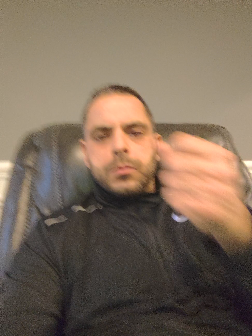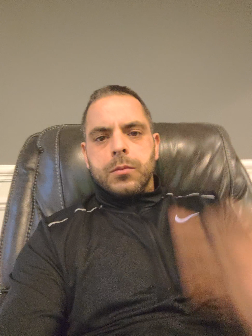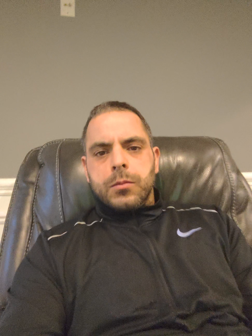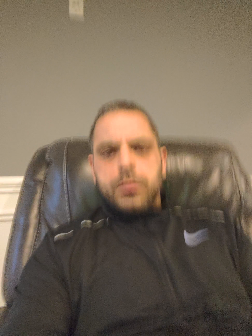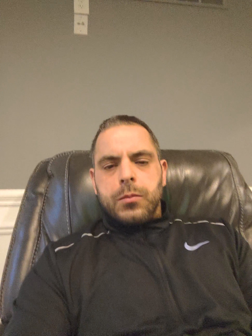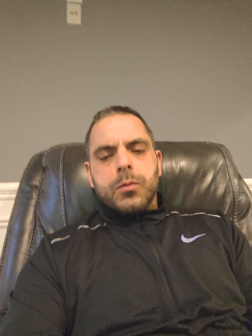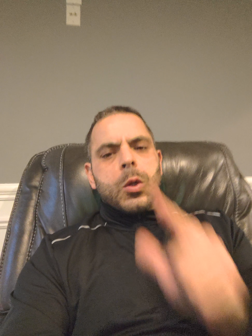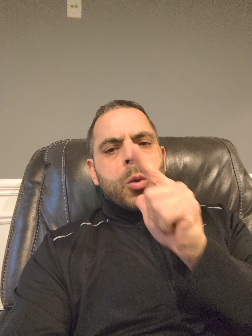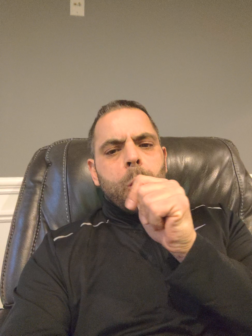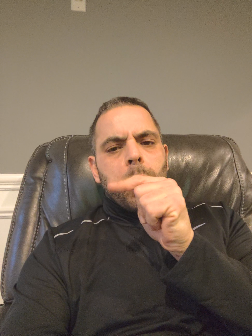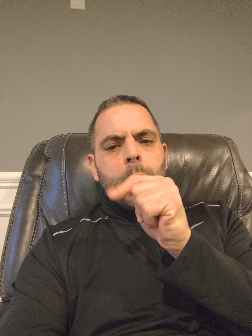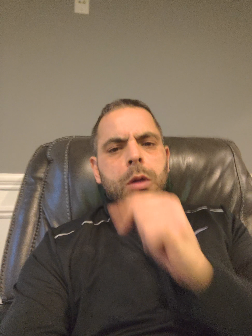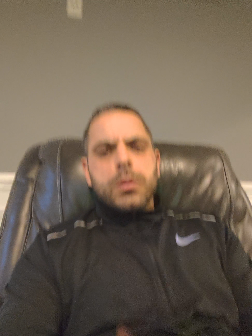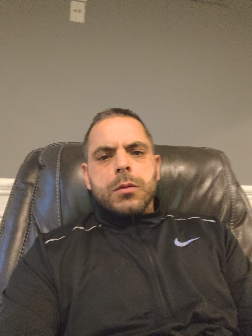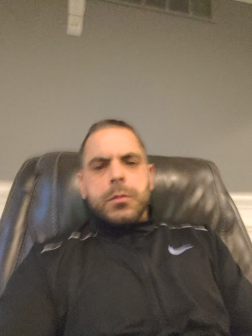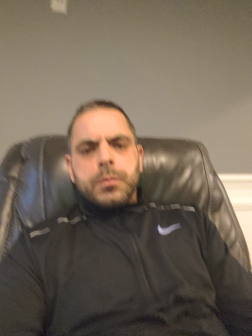who